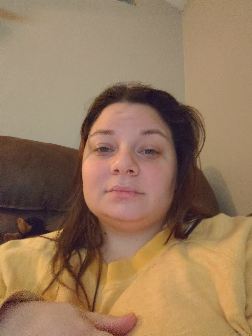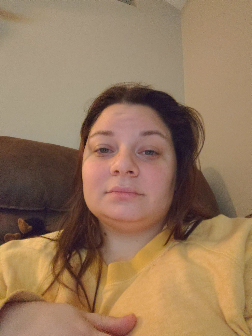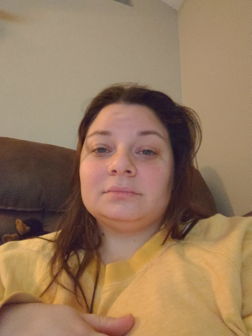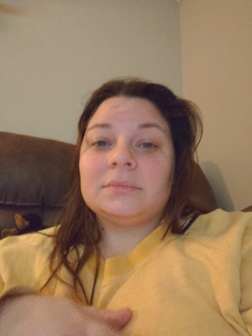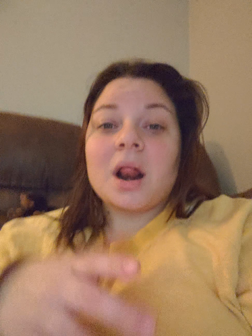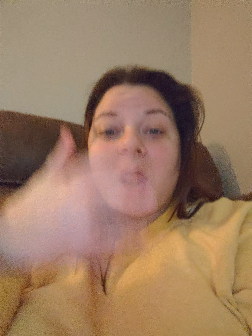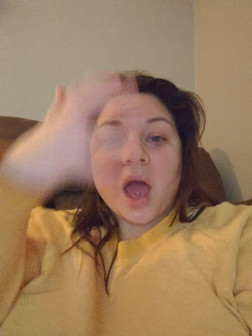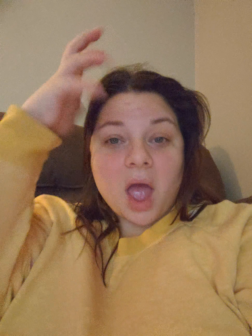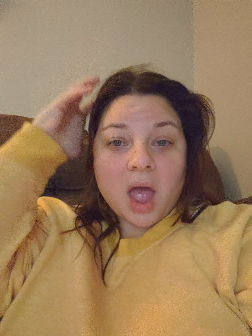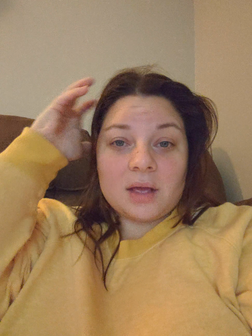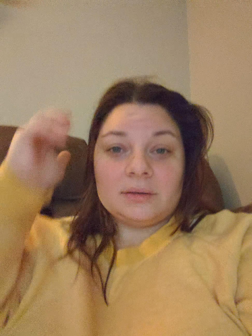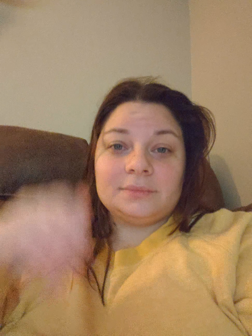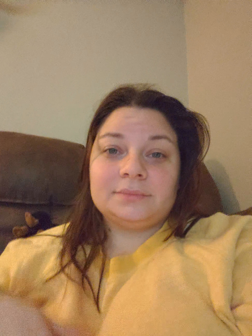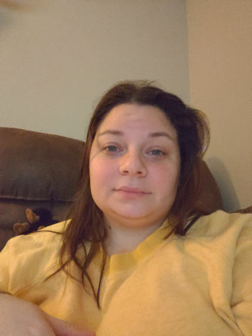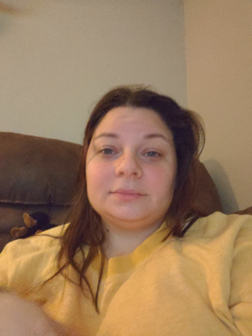lion